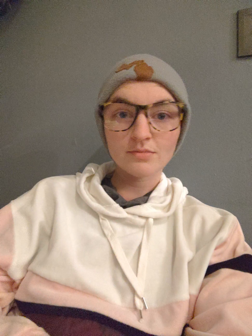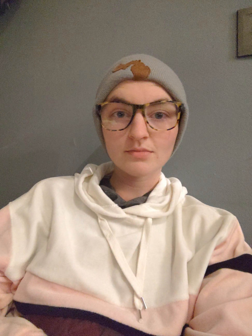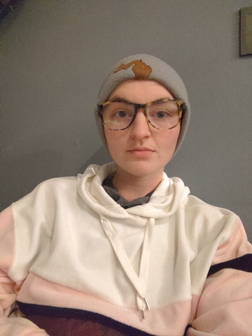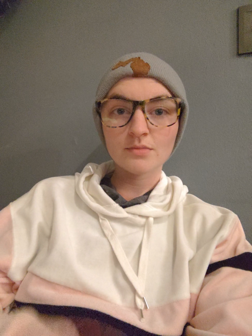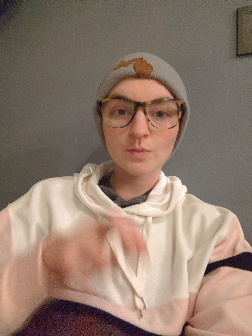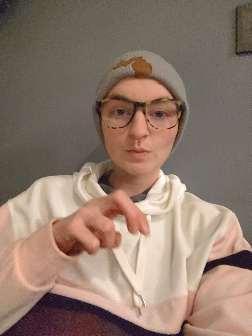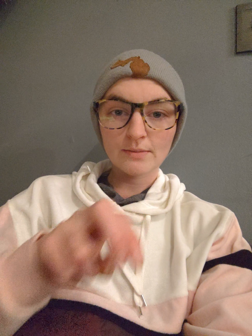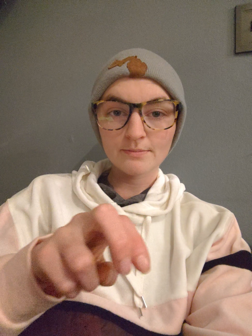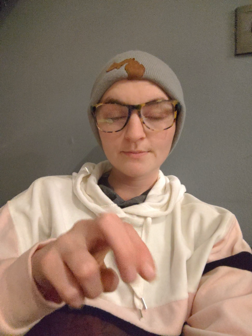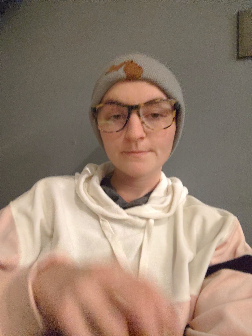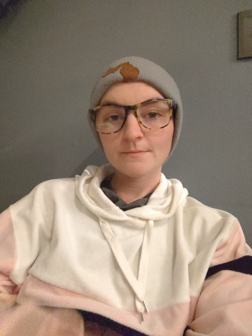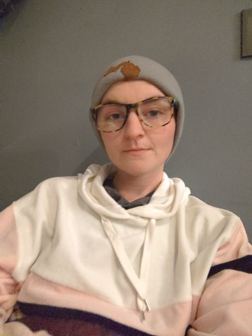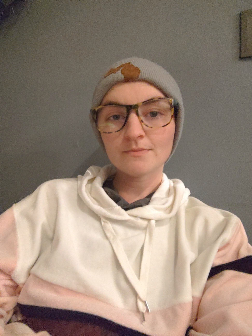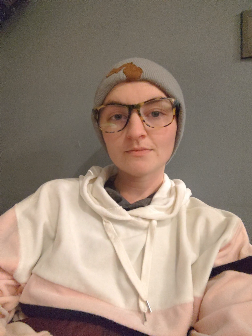ride